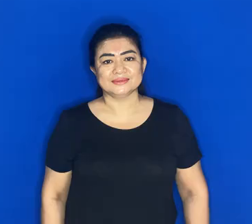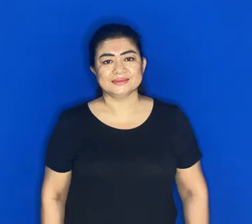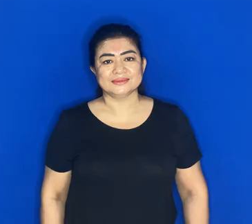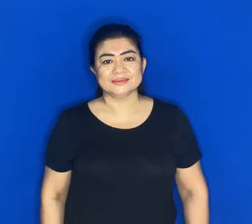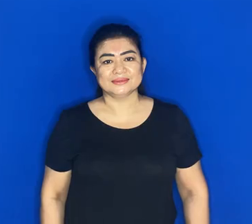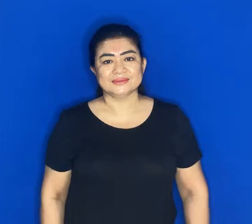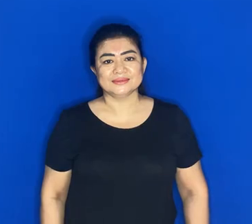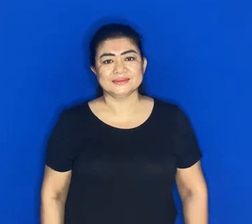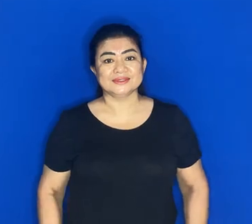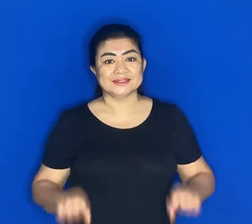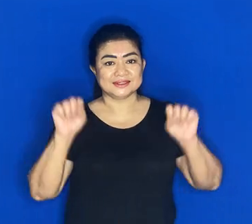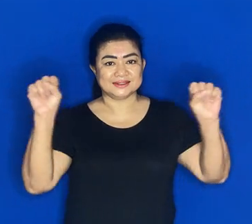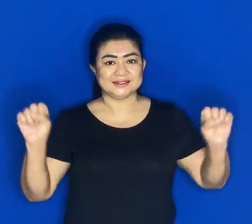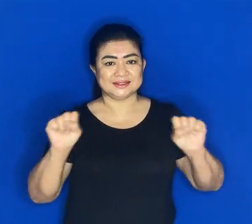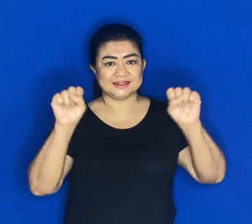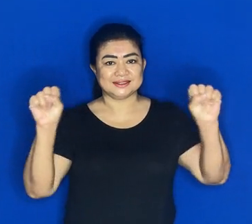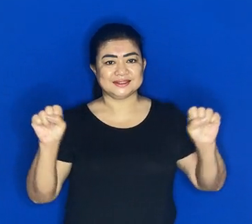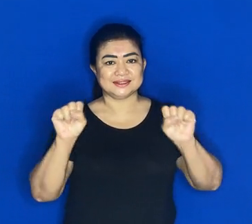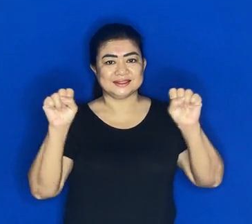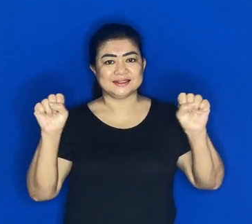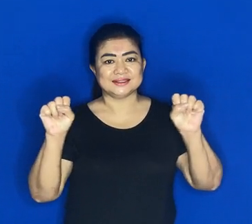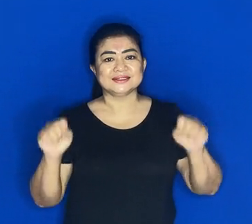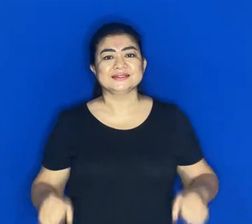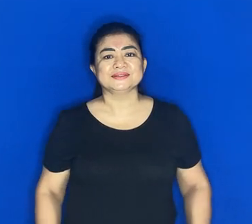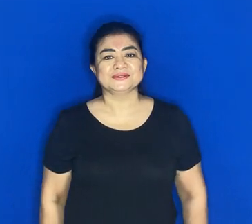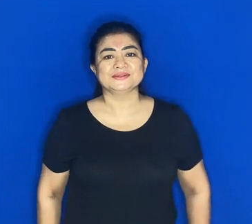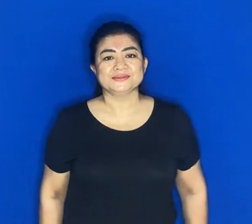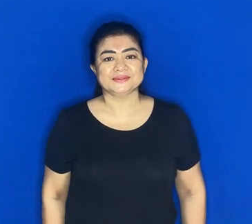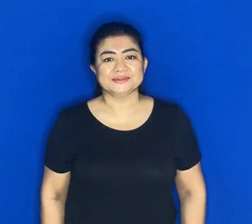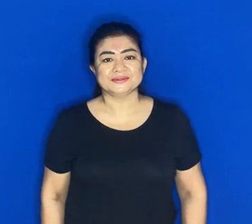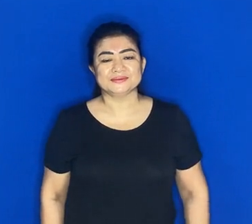saturday